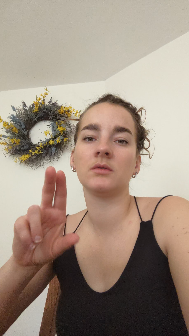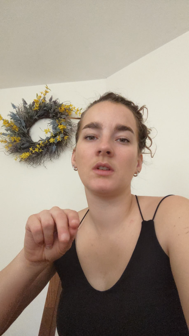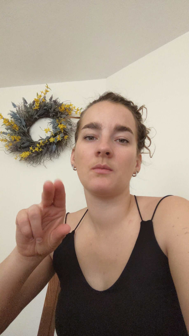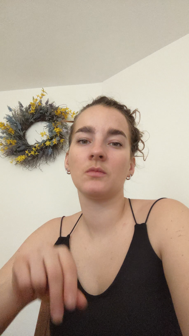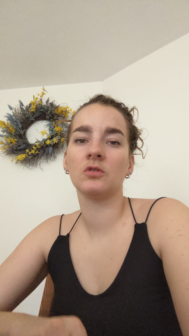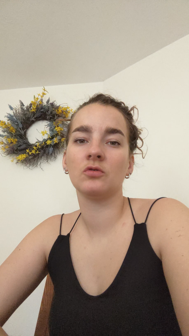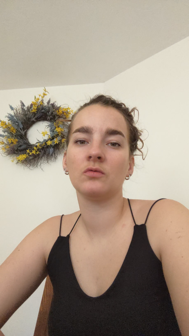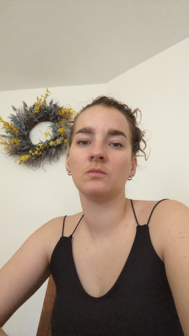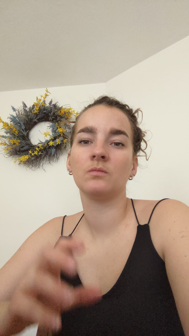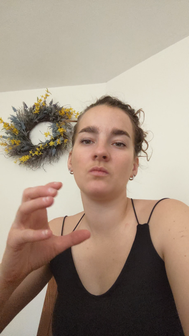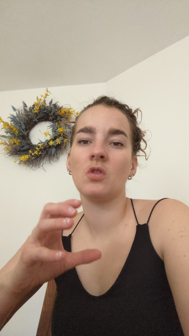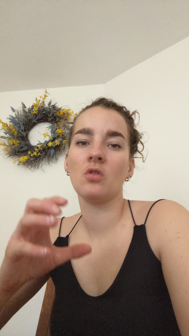ball